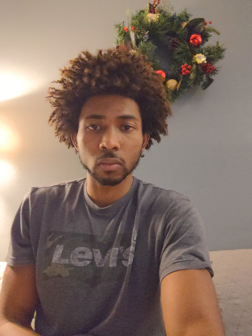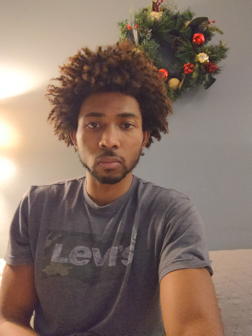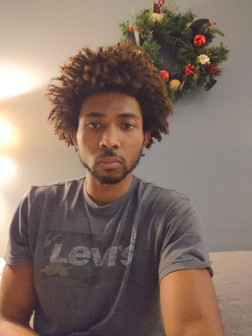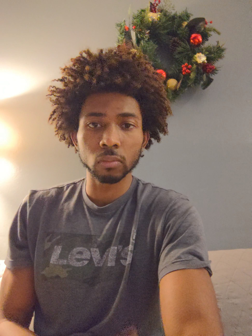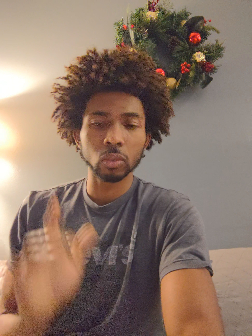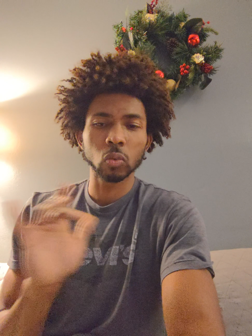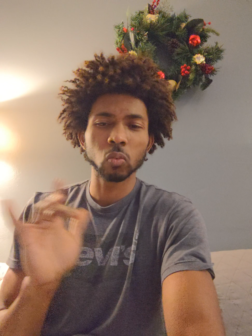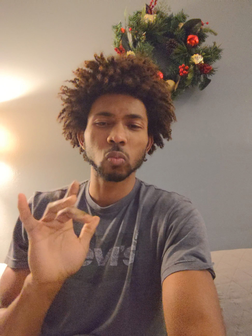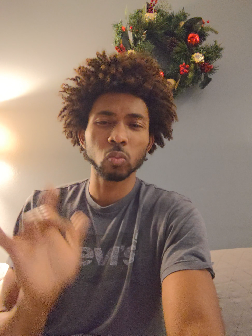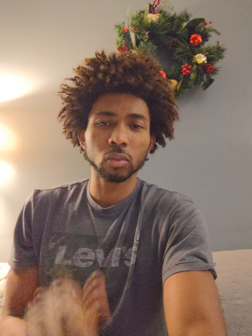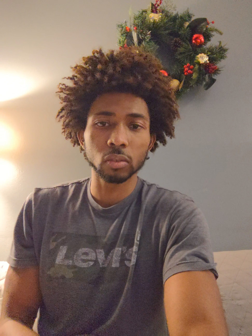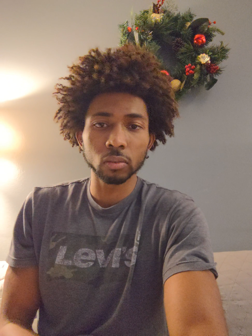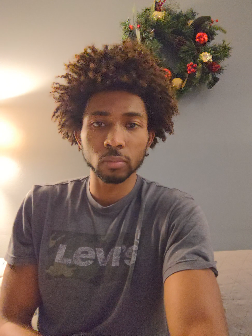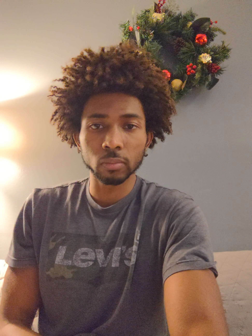yucky